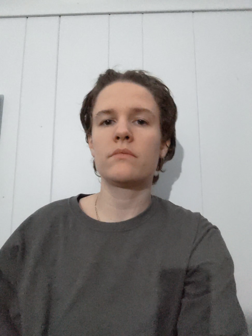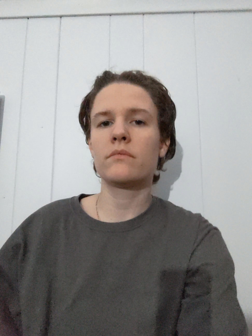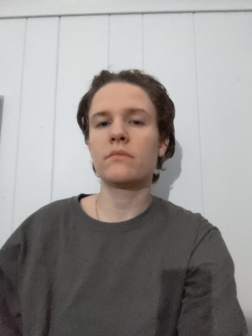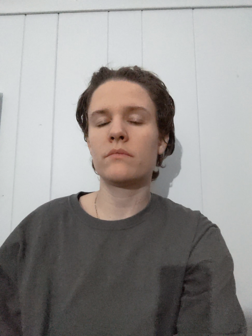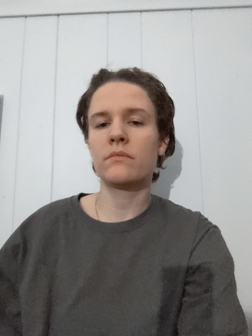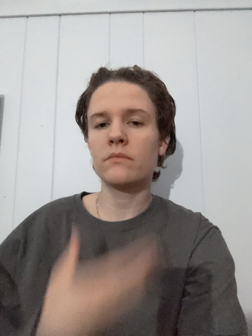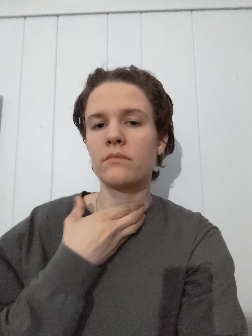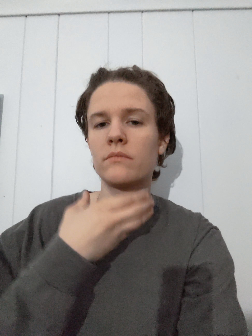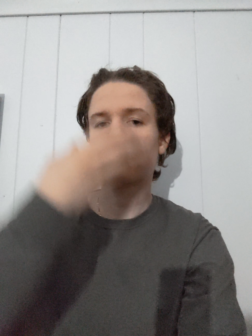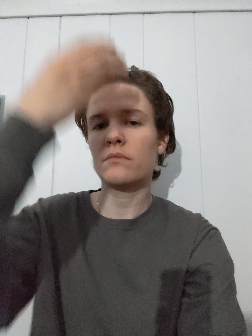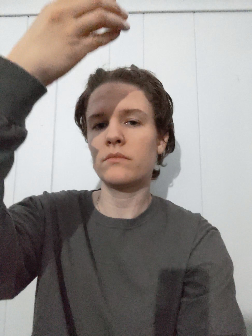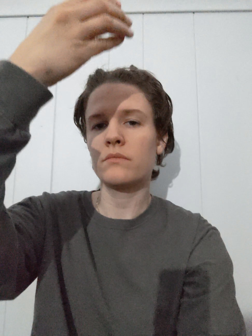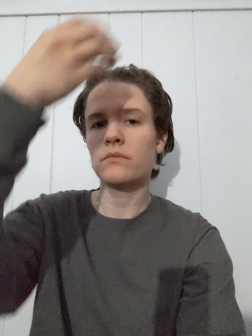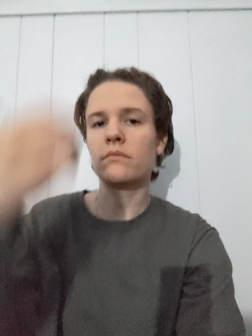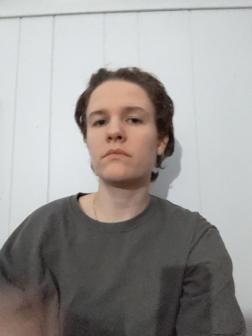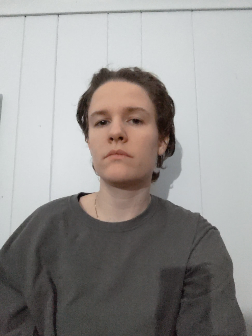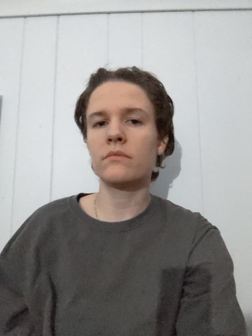giraffe